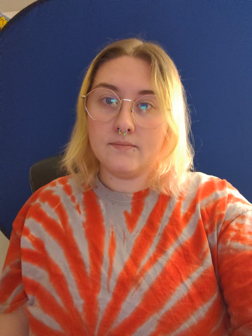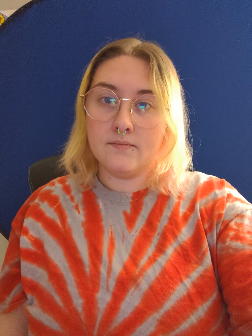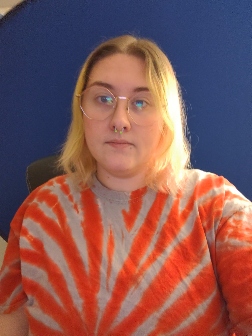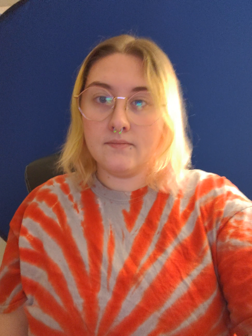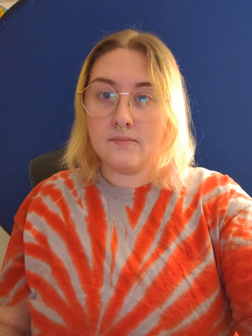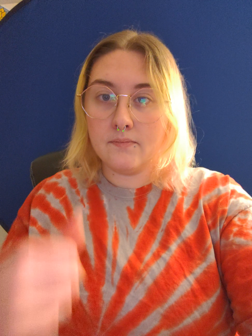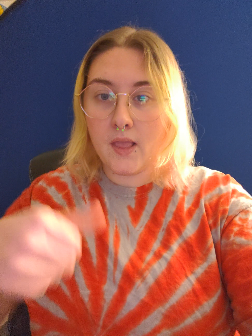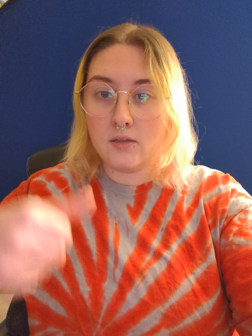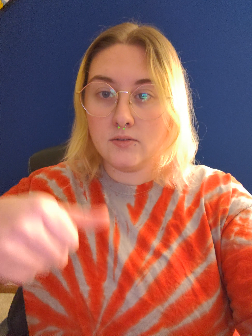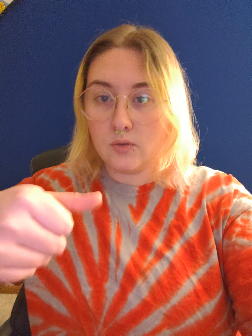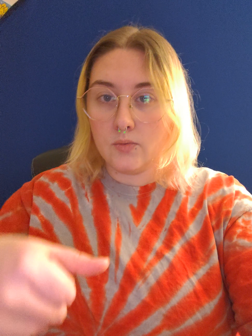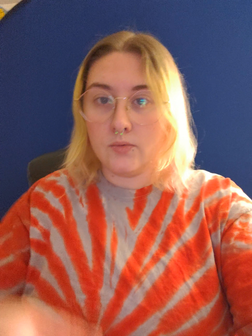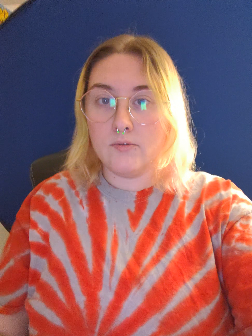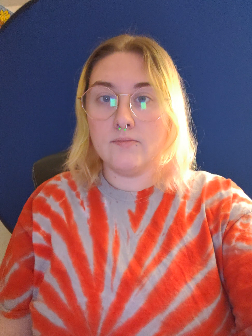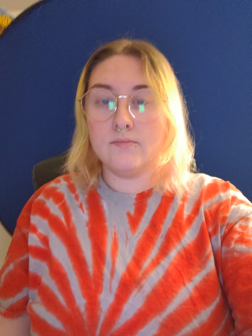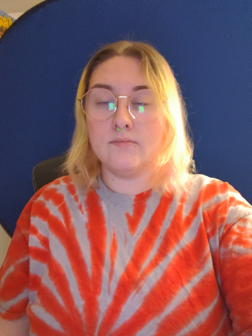puzzle